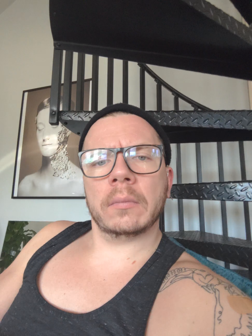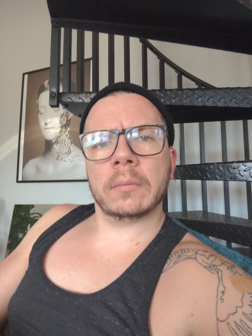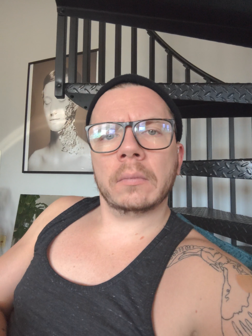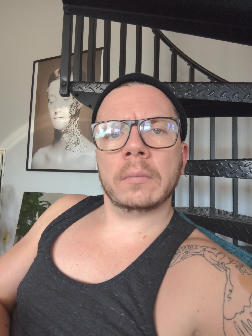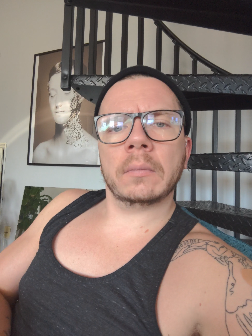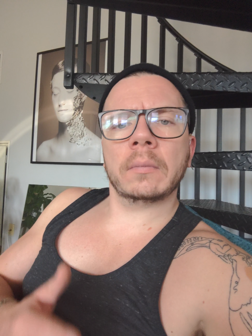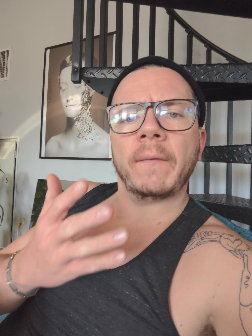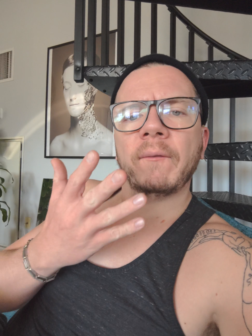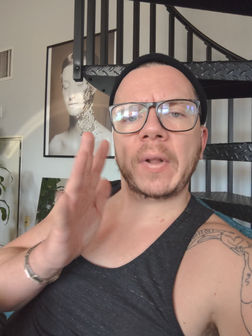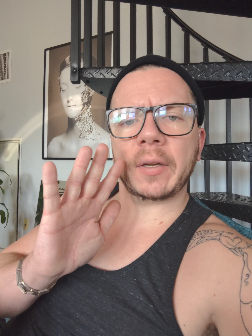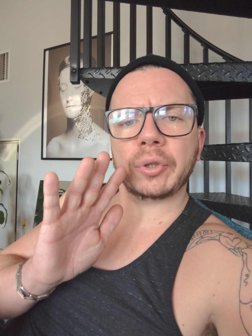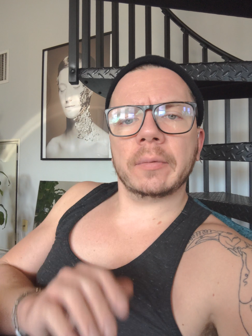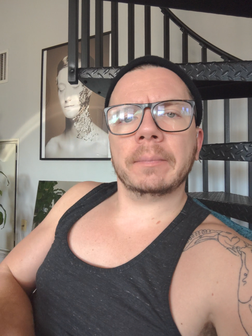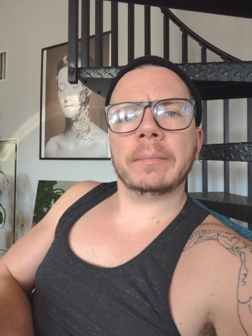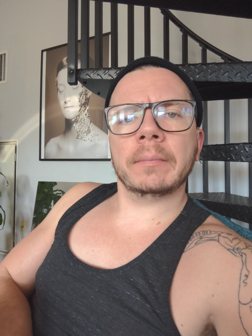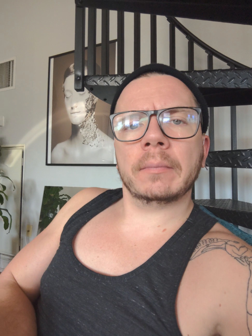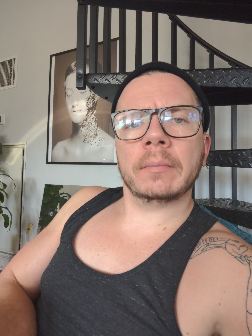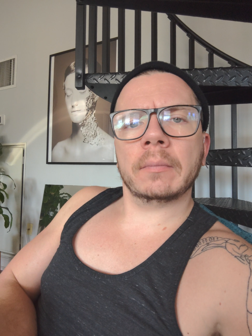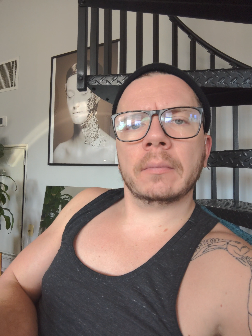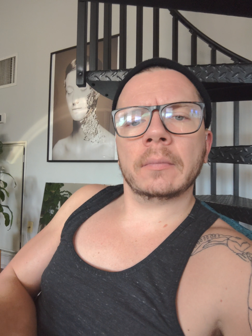finish